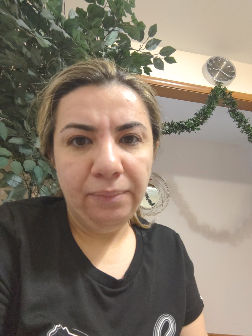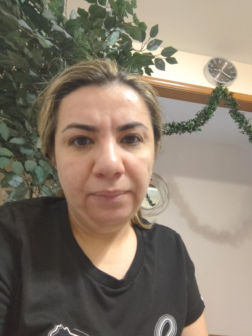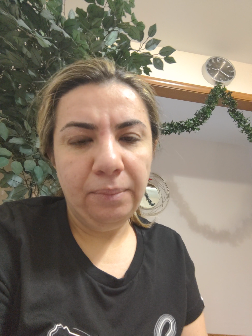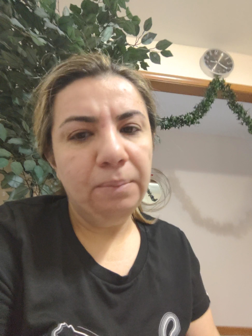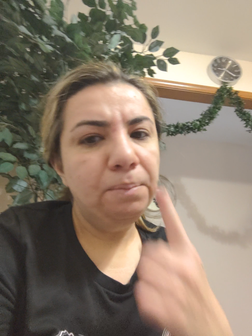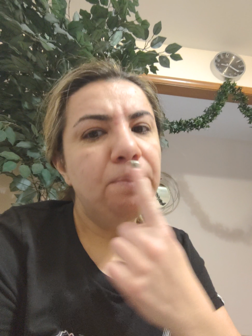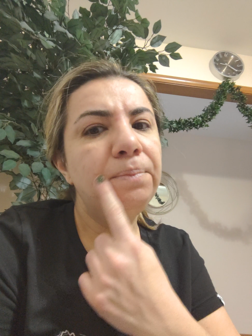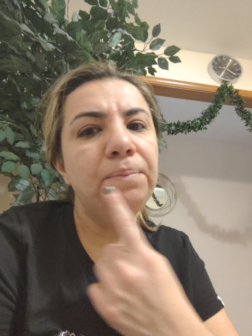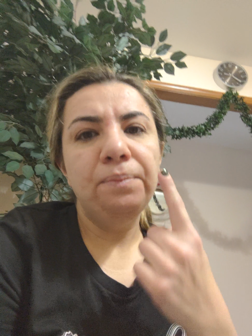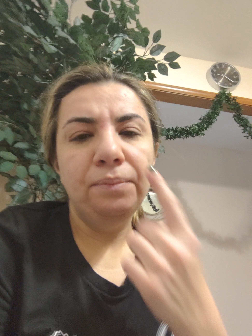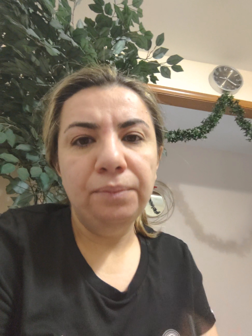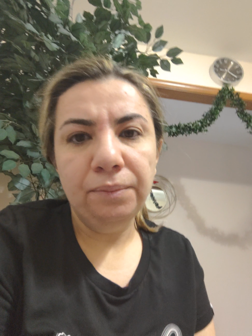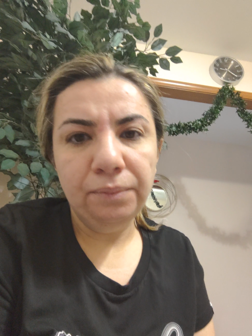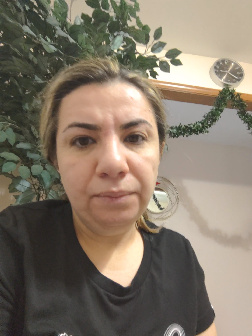lips